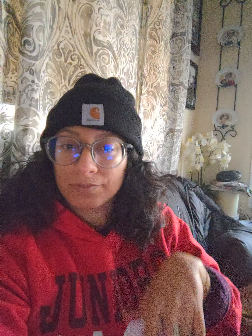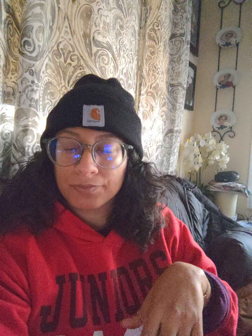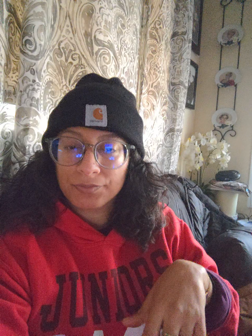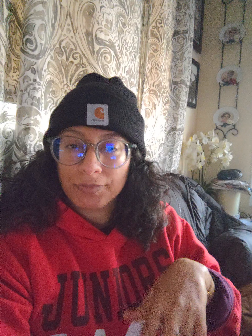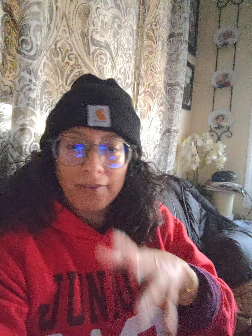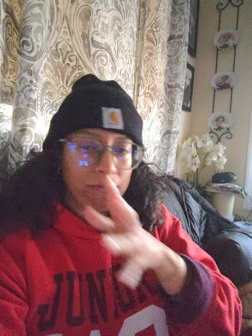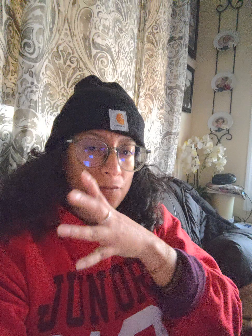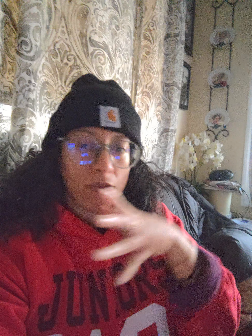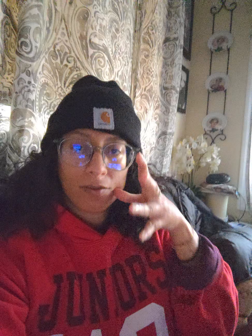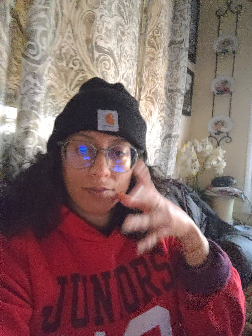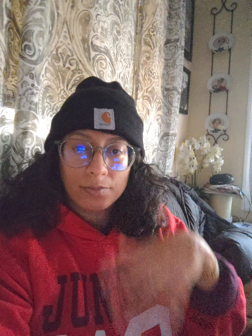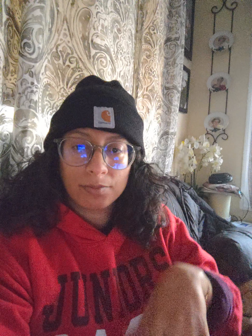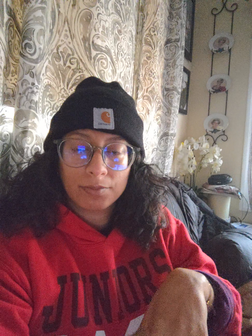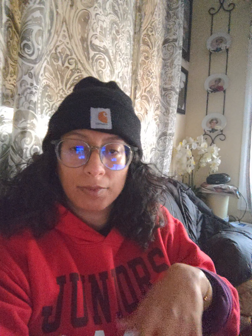farm